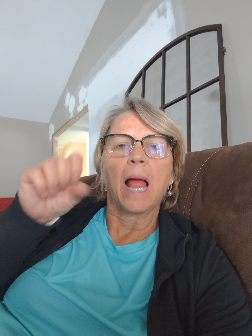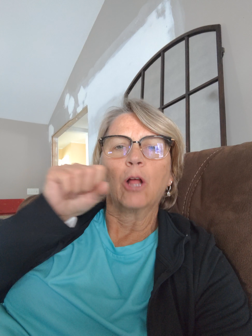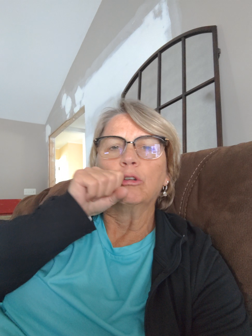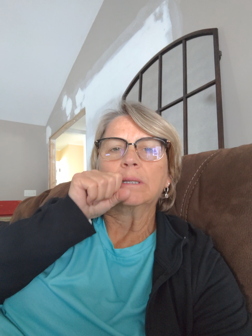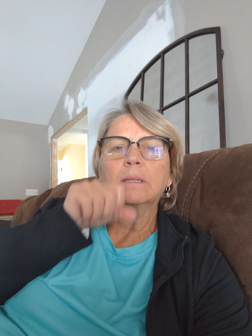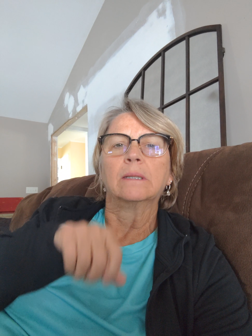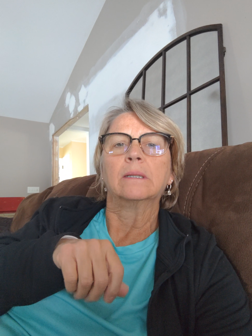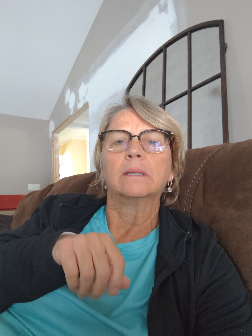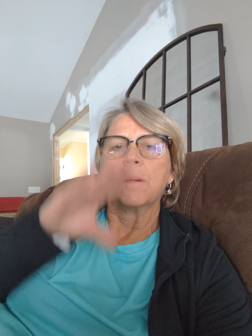carrot